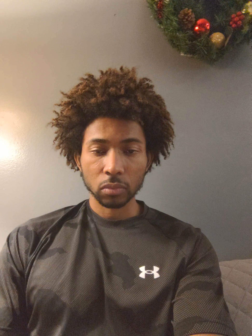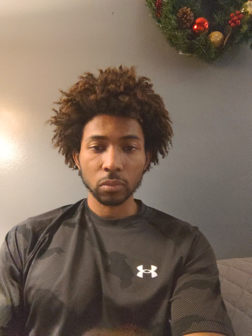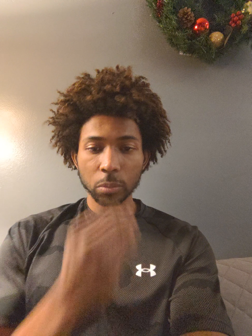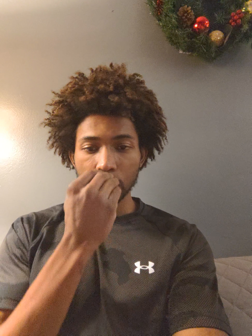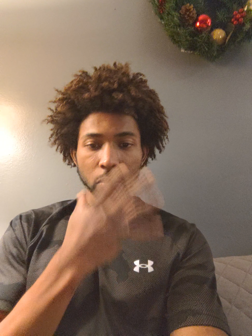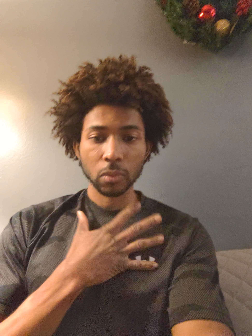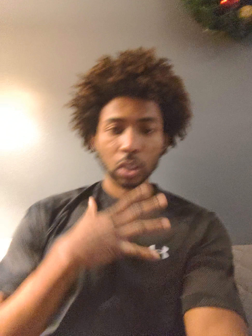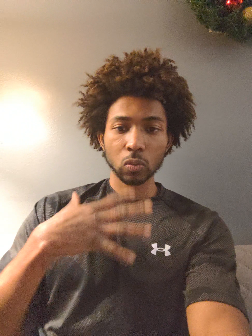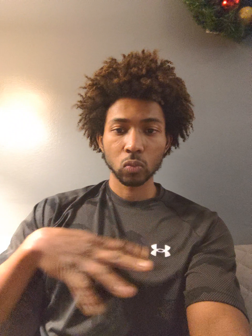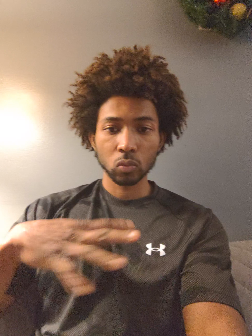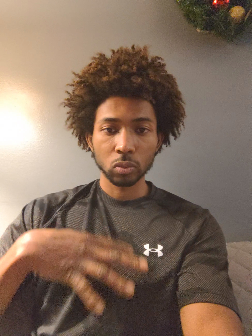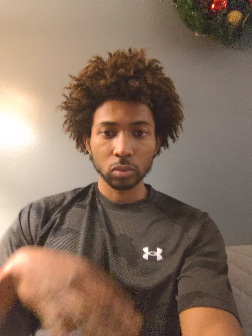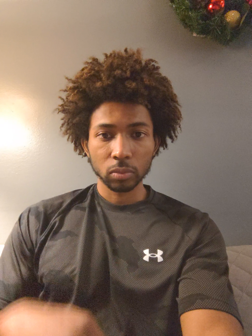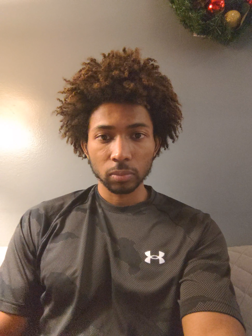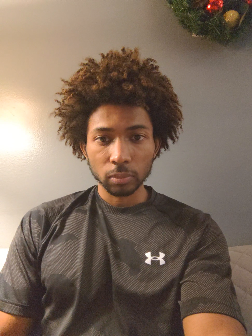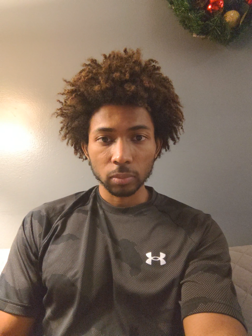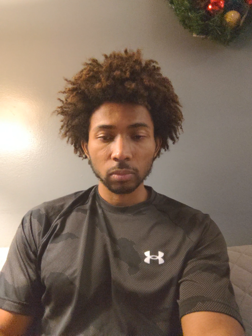pajamas